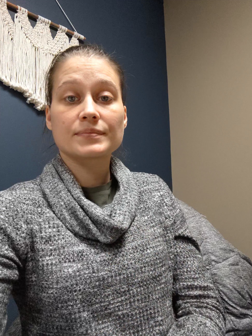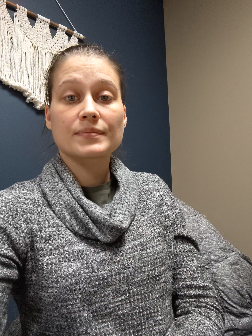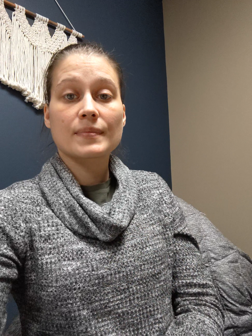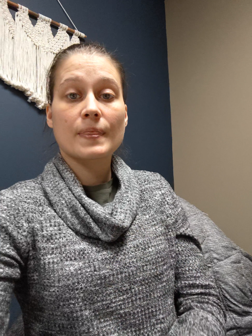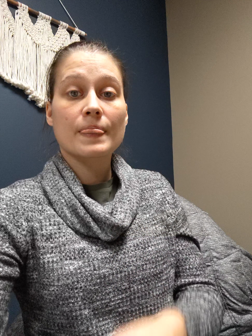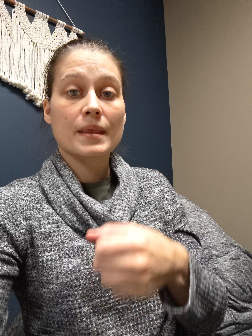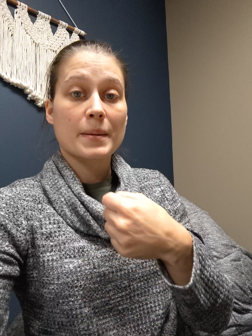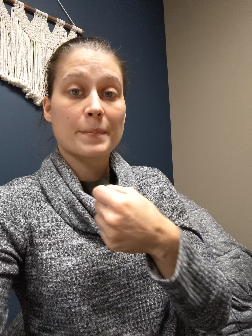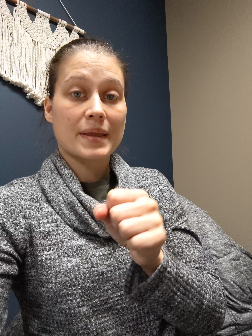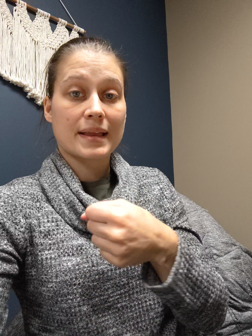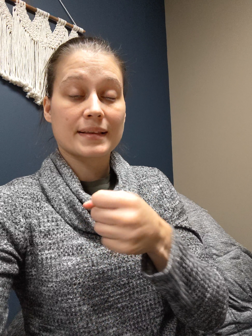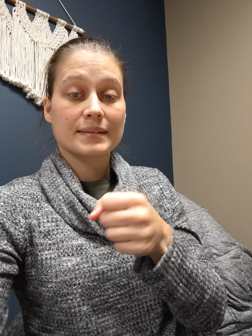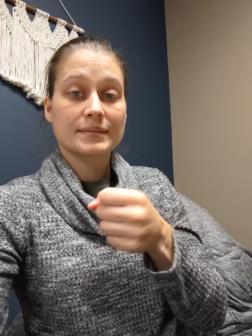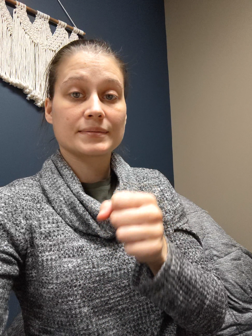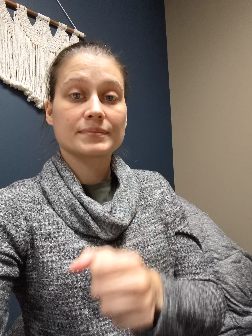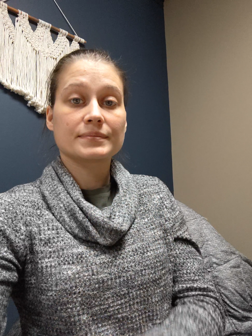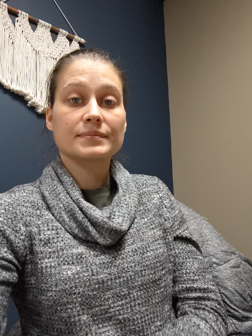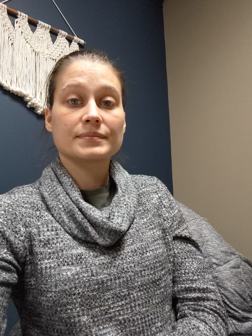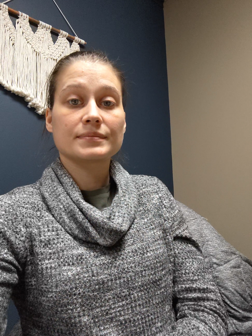make